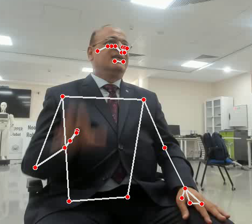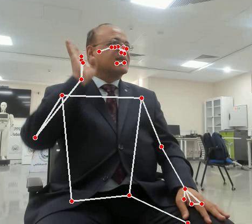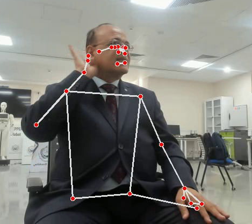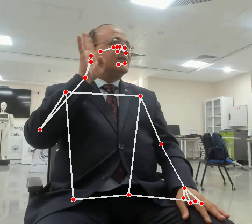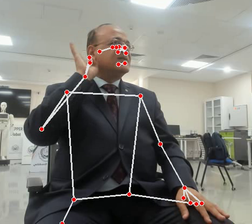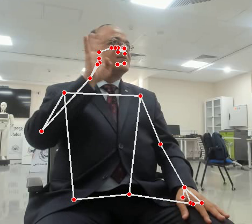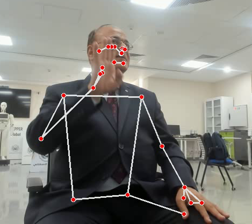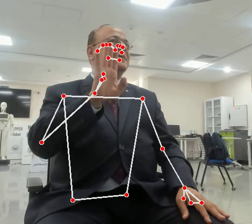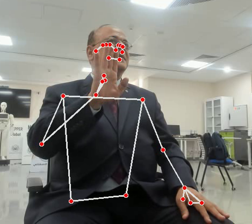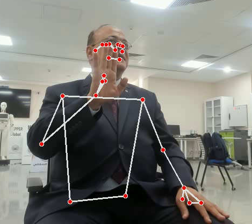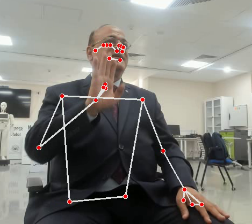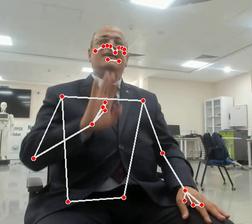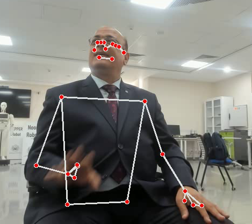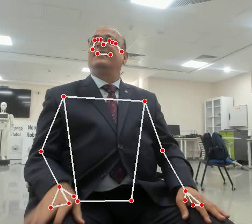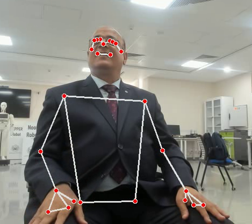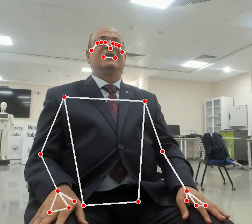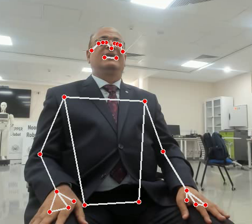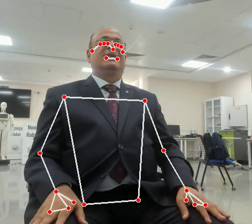fokk many